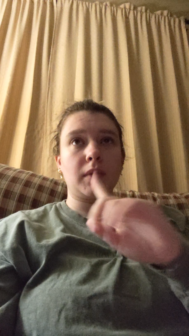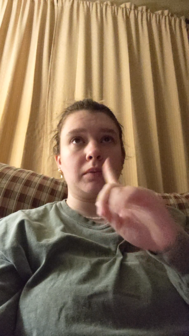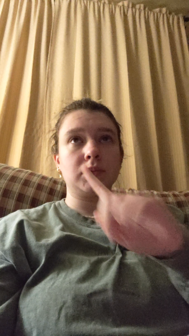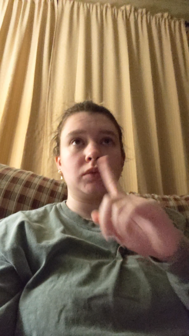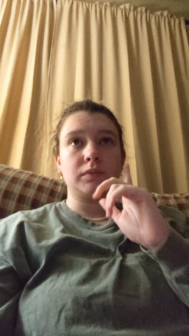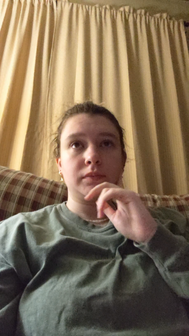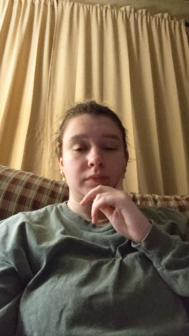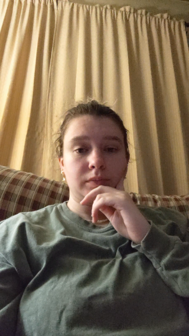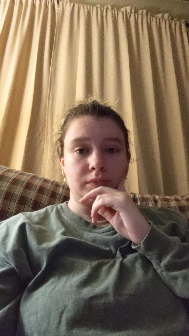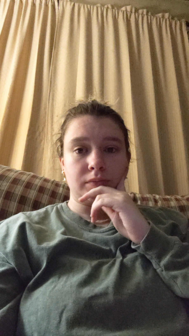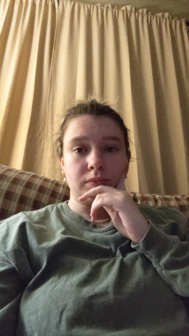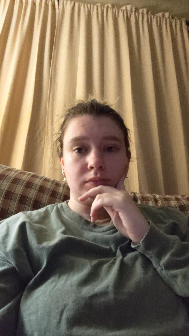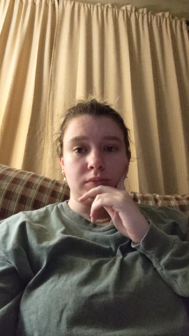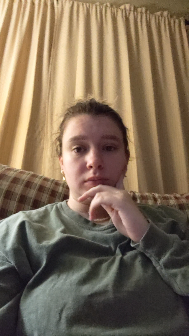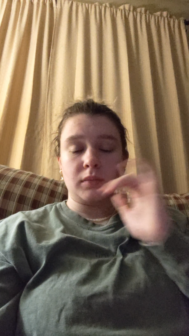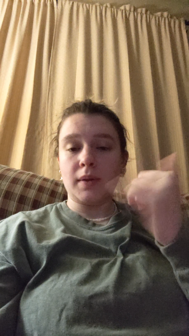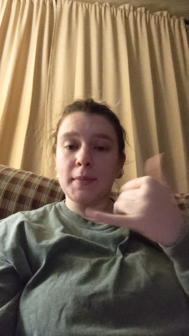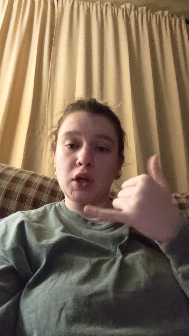party